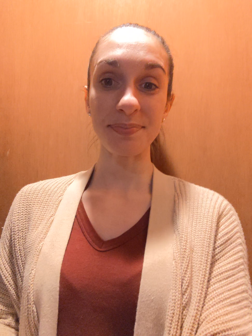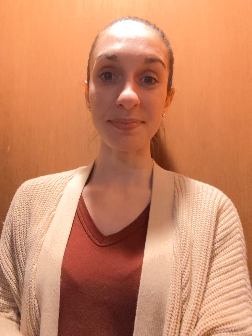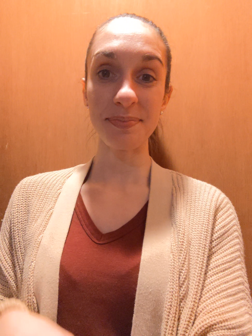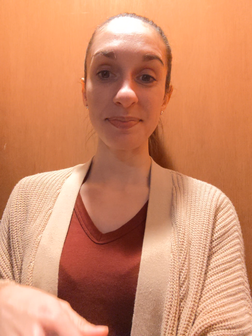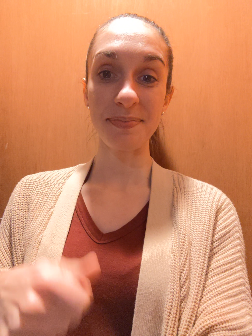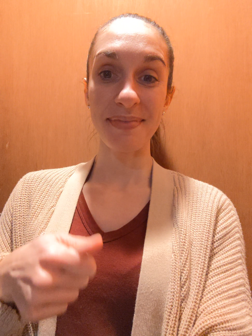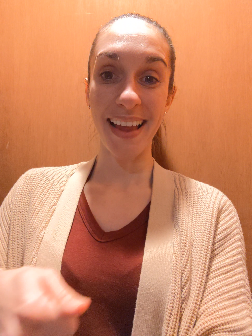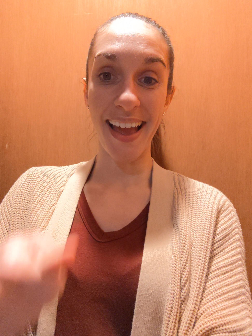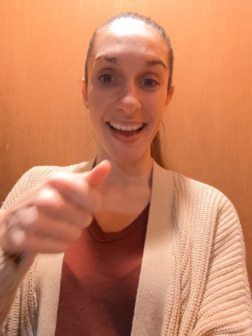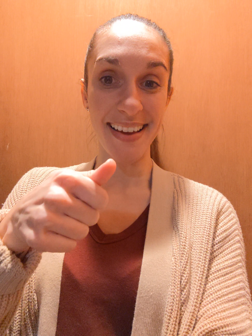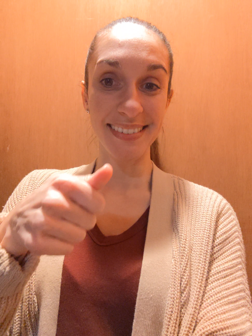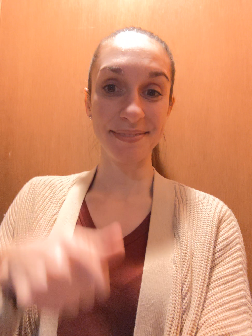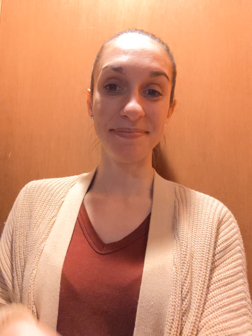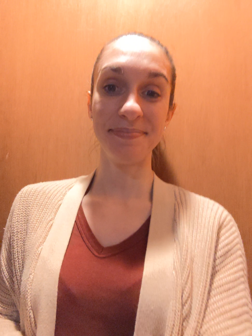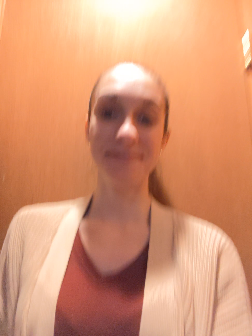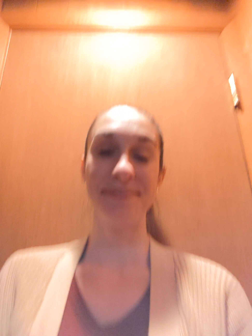hide